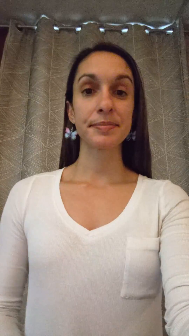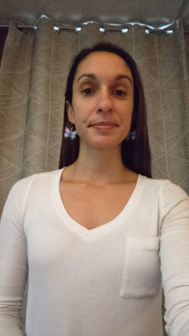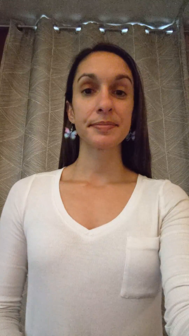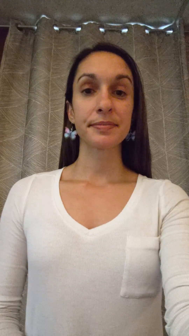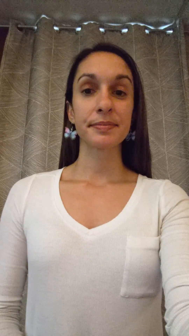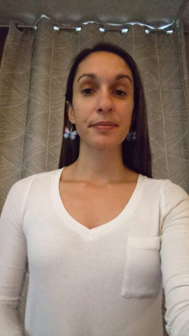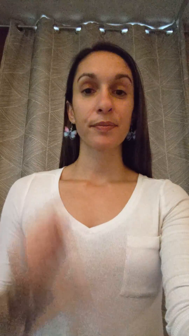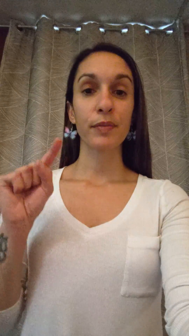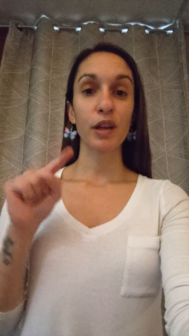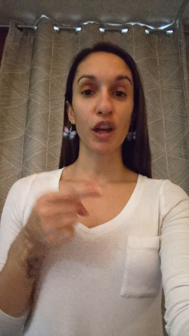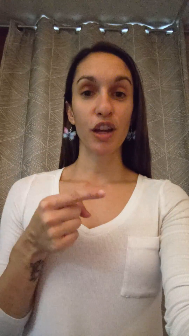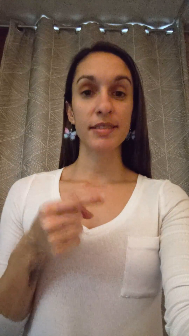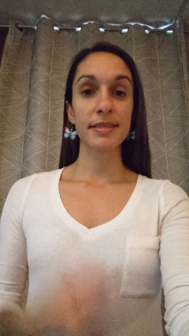hurt